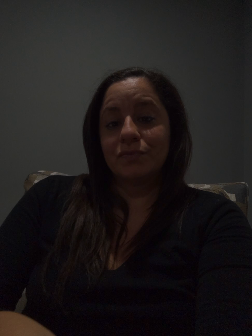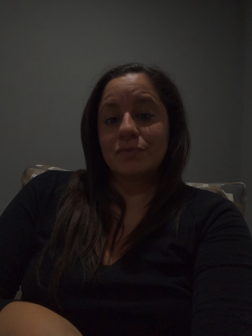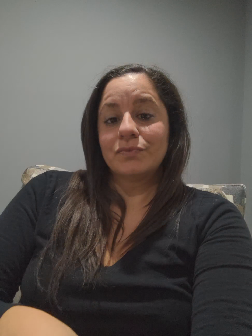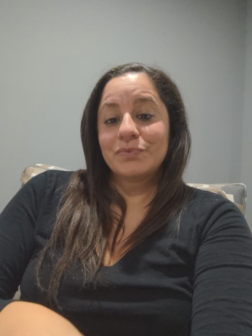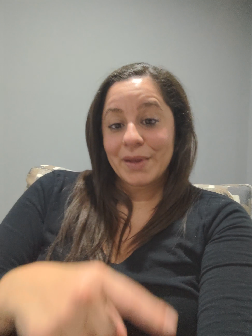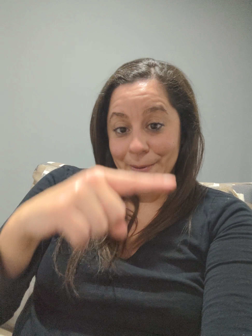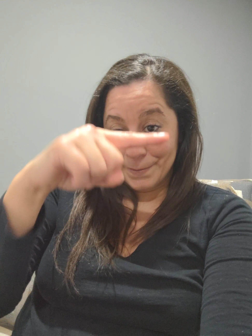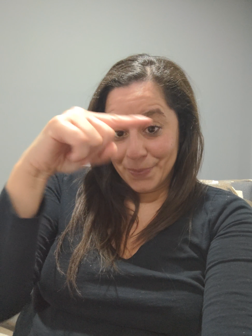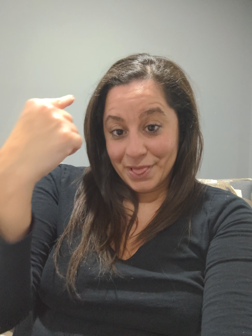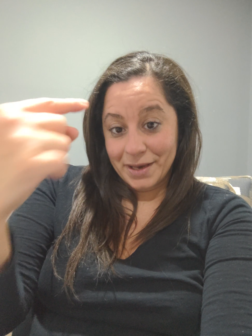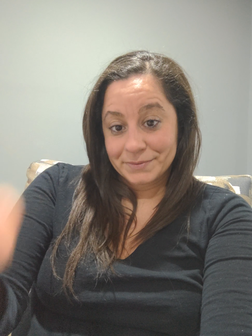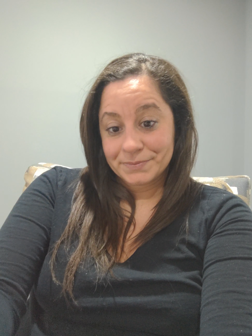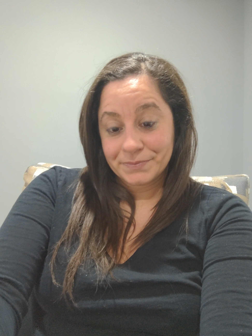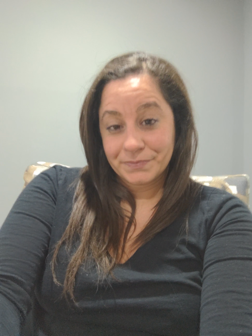black